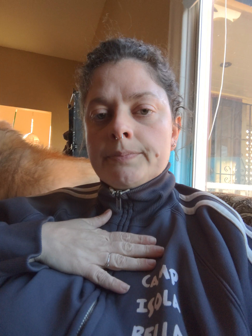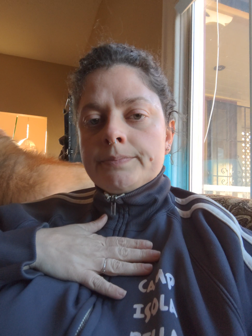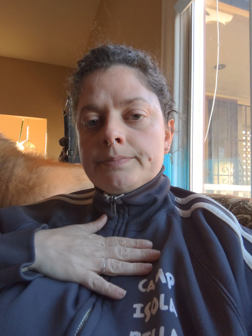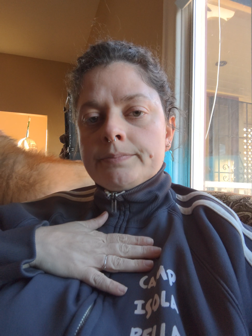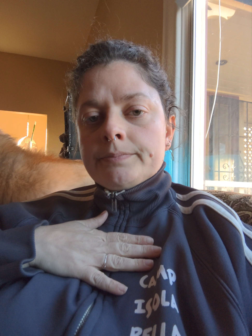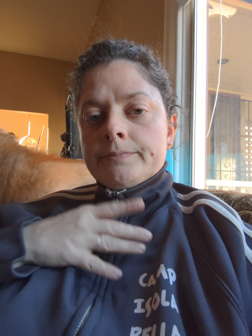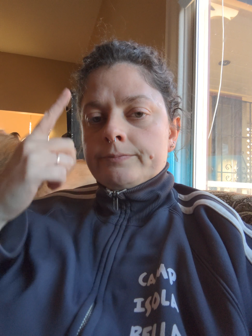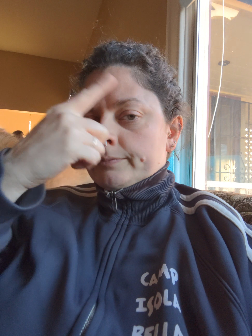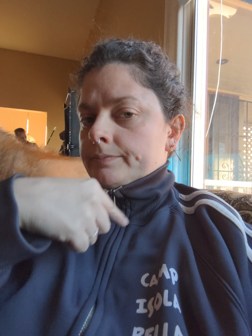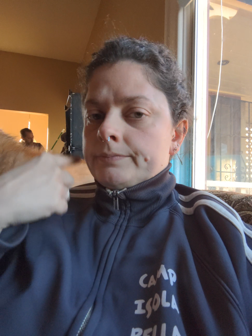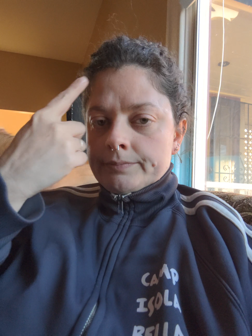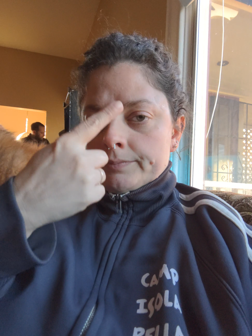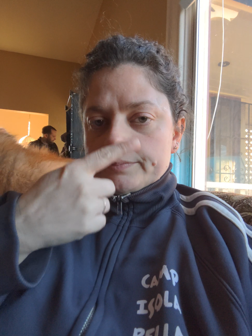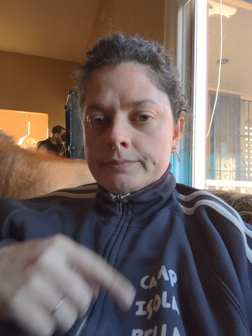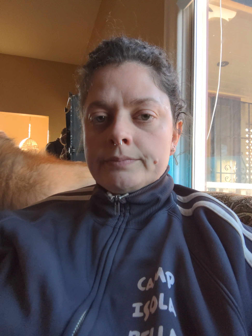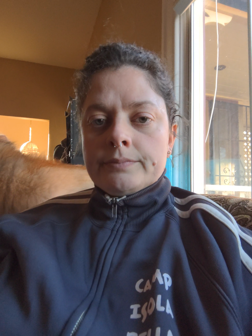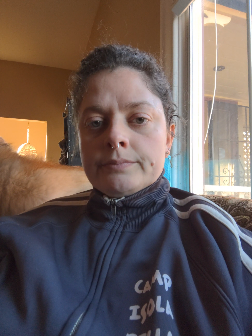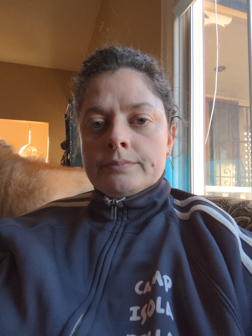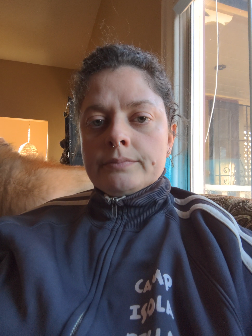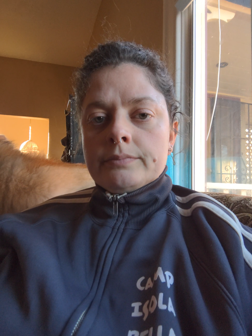face